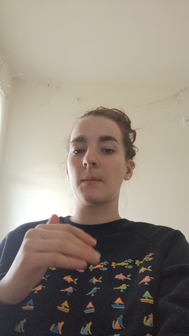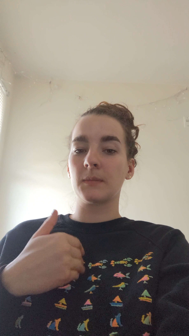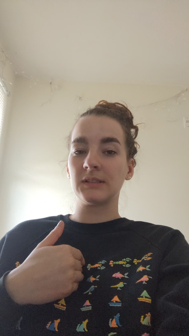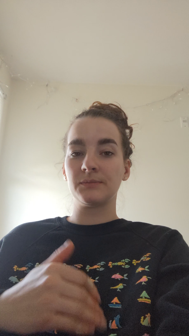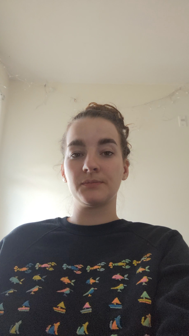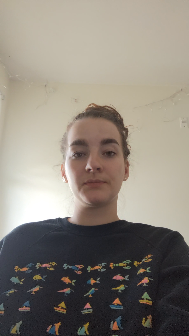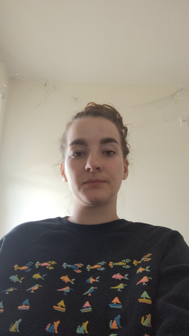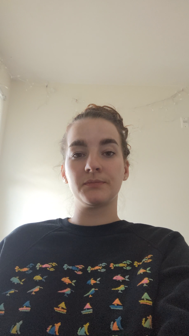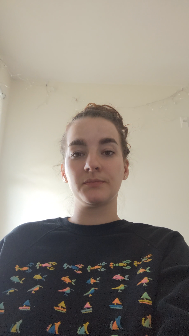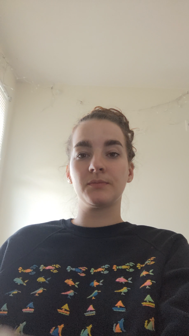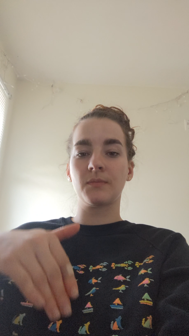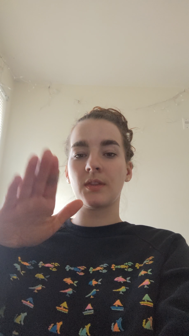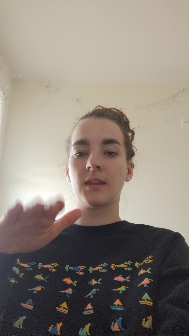paint